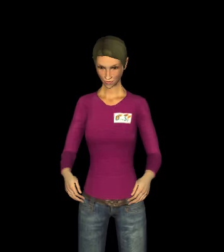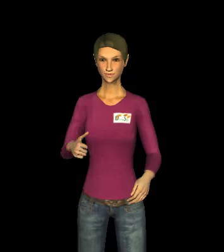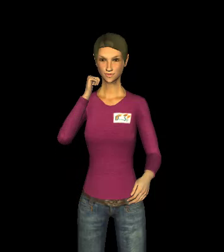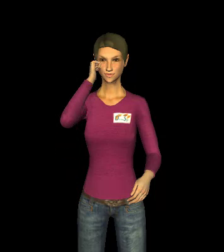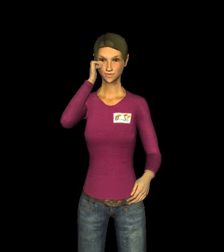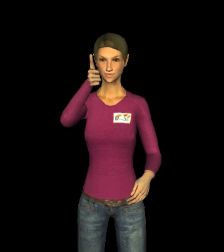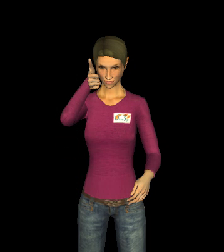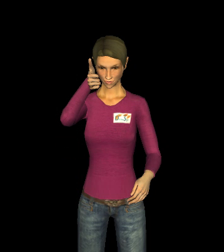غدا